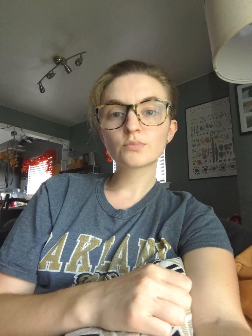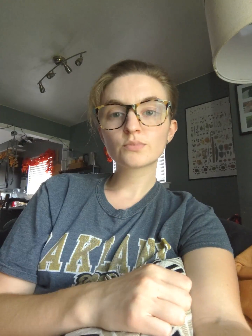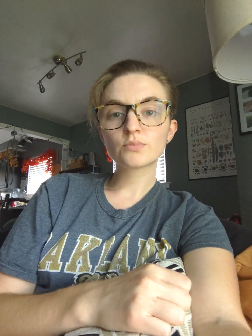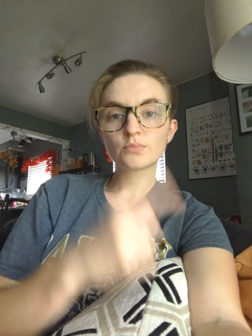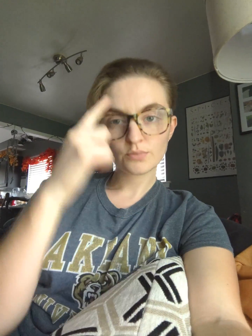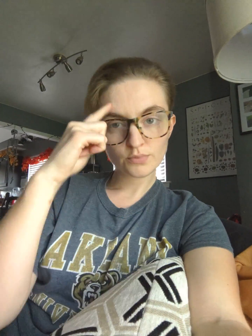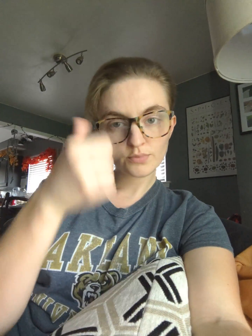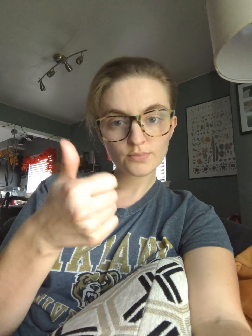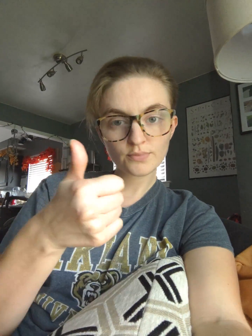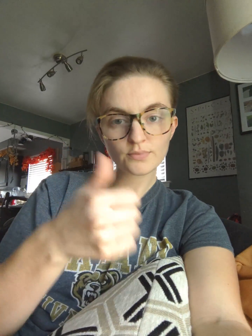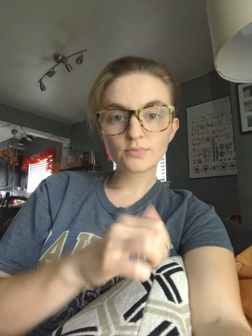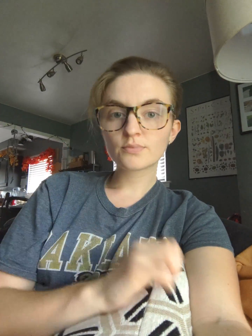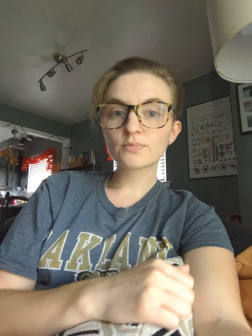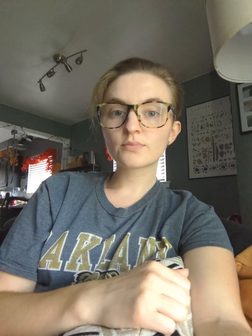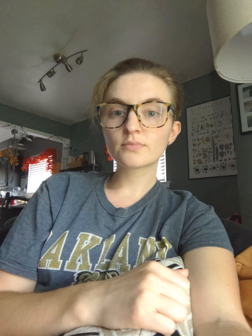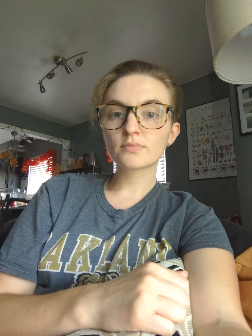dime